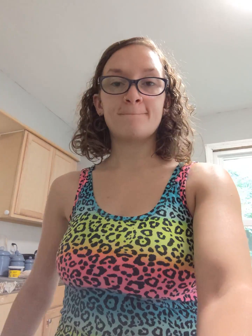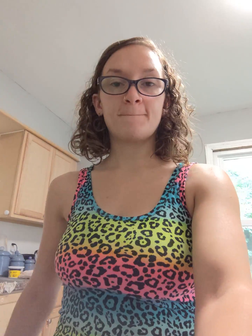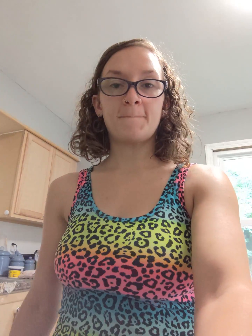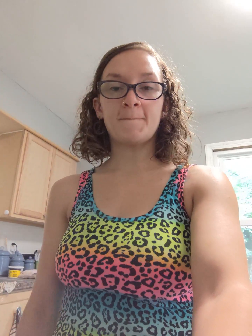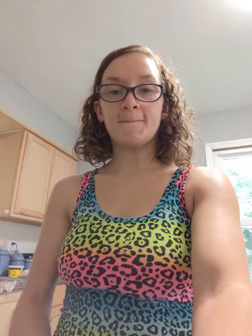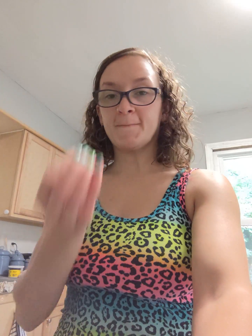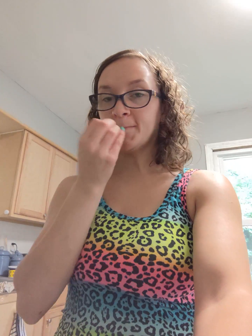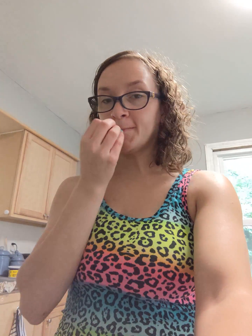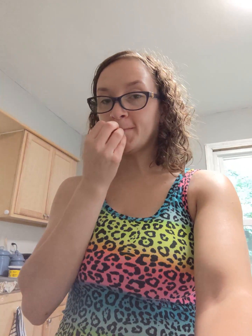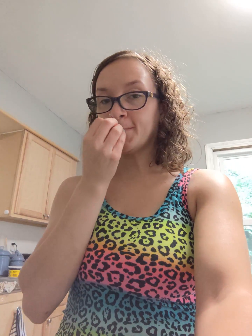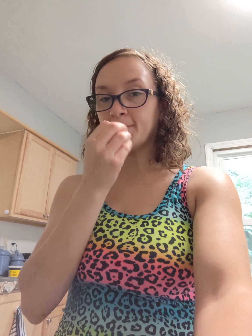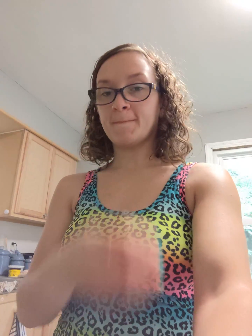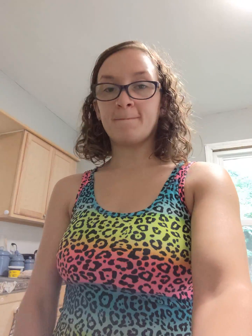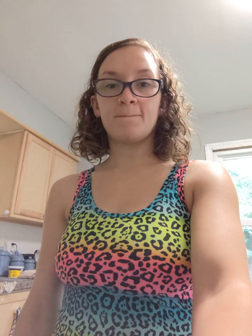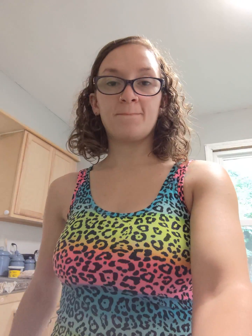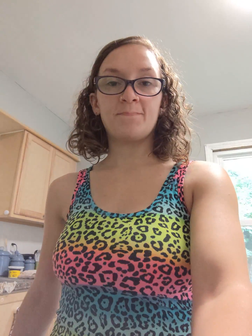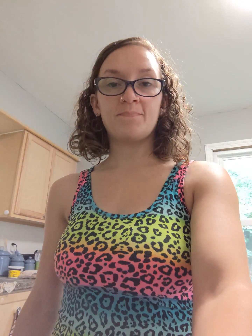eat